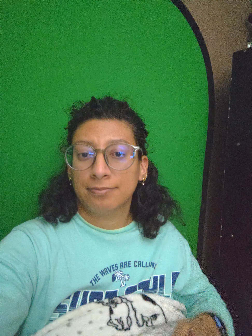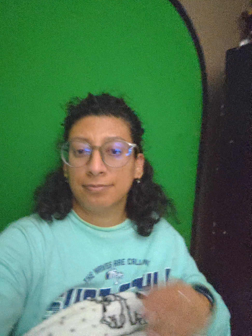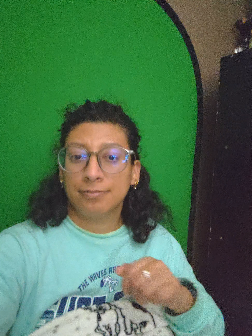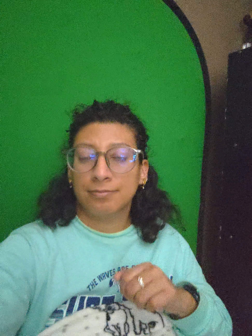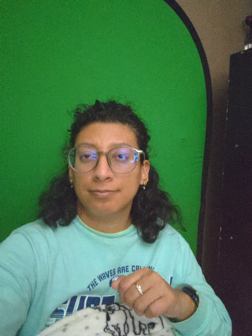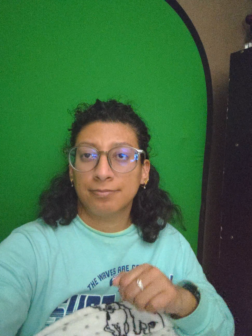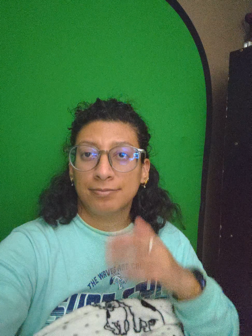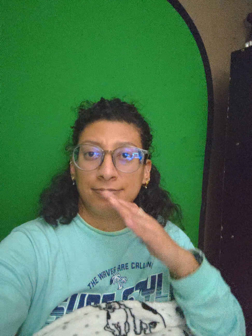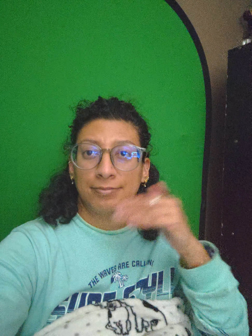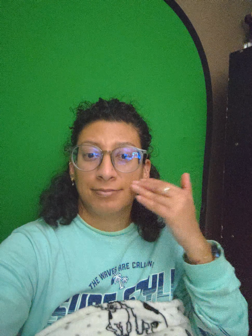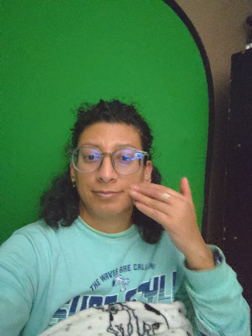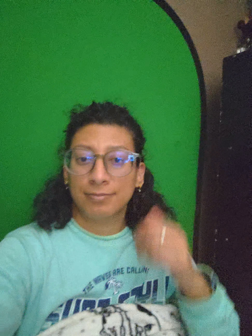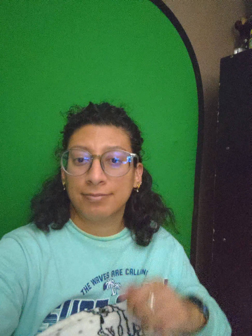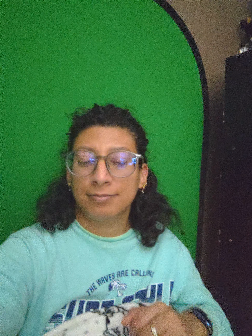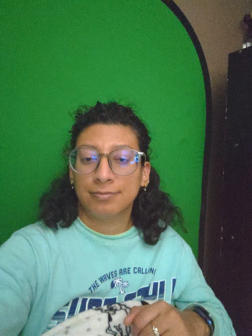smile